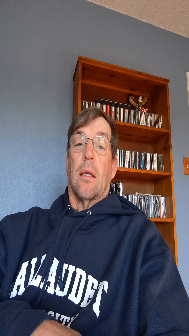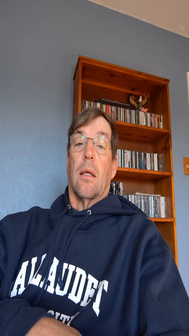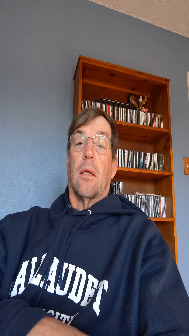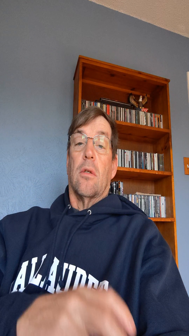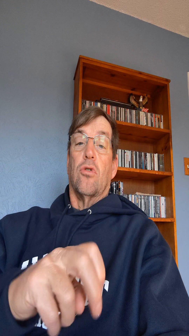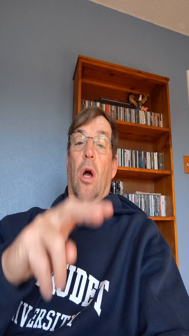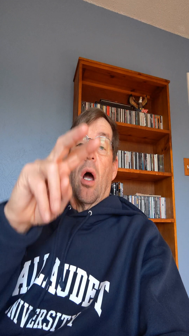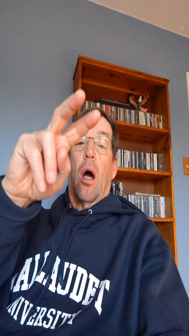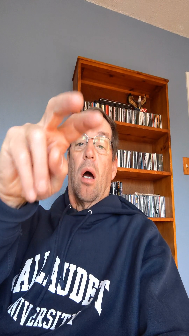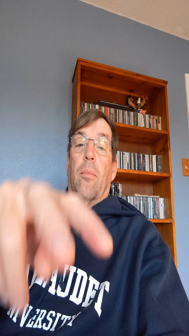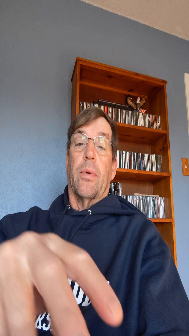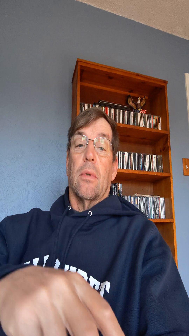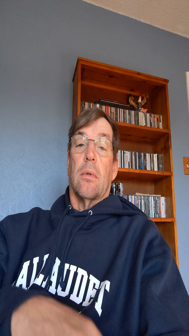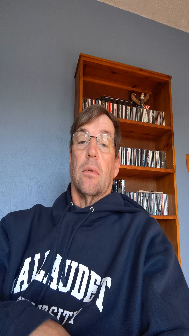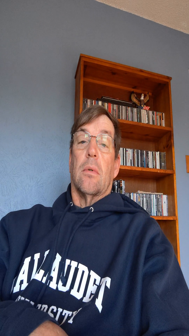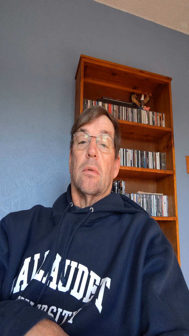jump